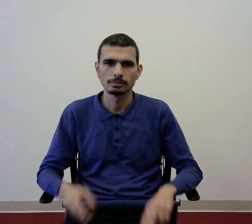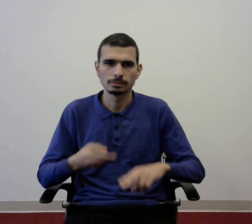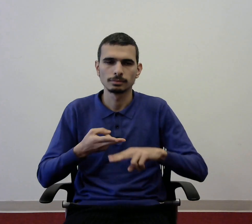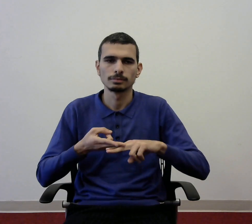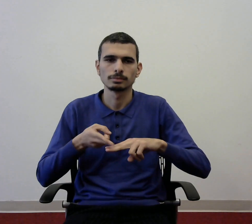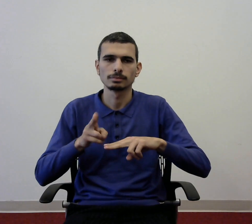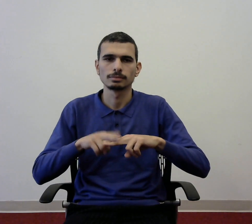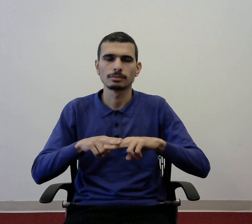bu